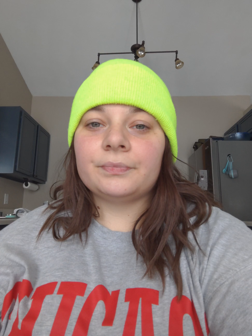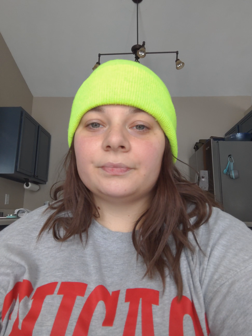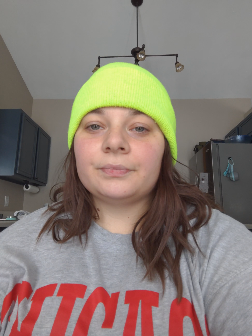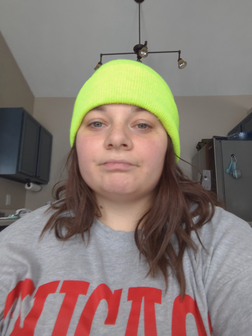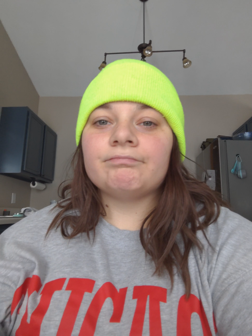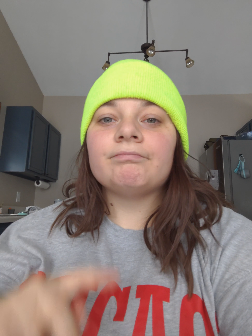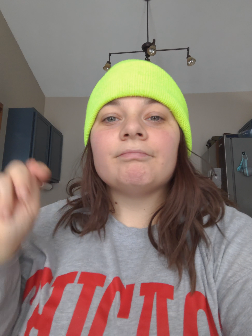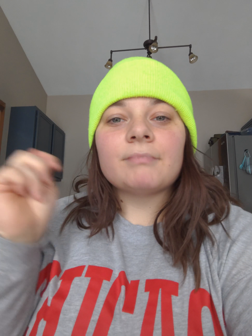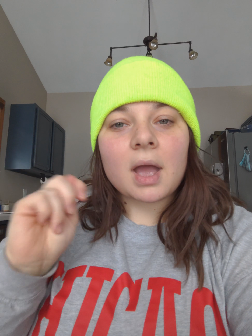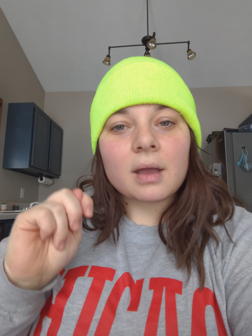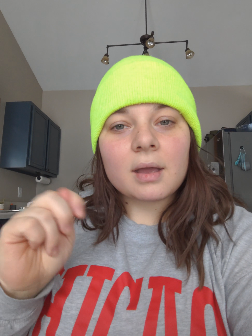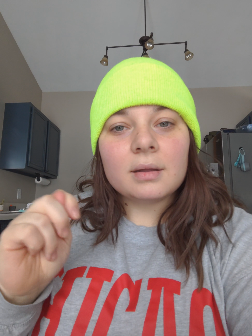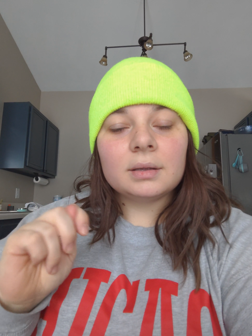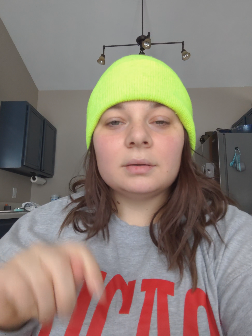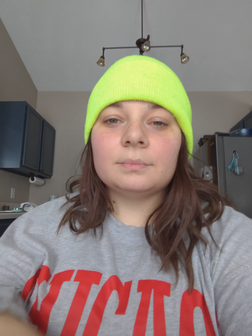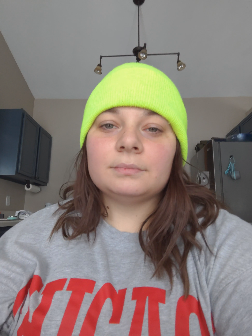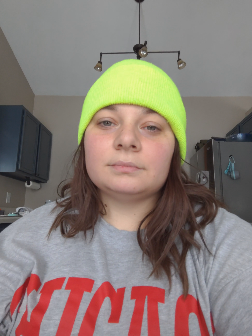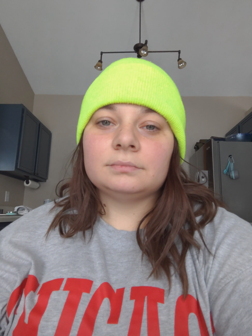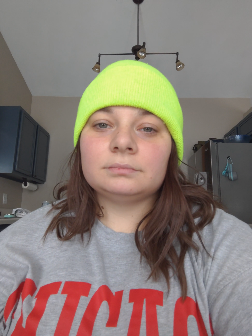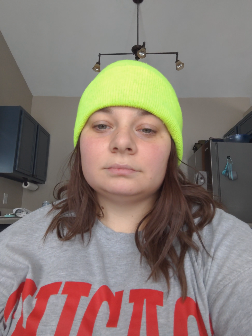potty